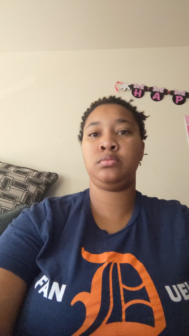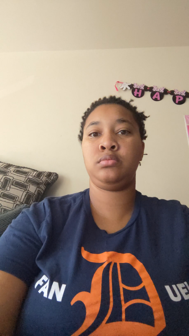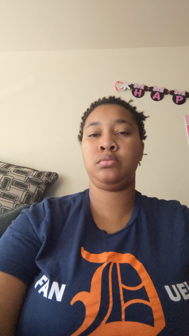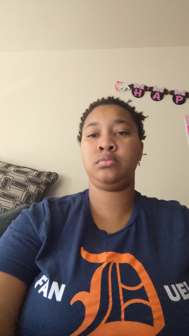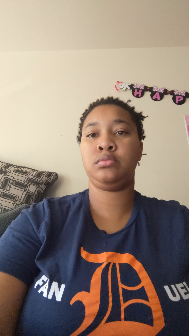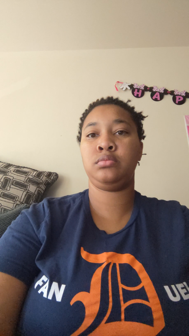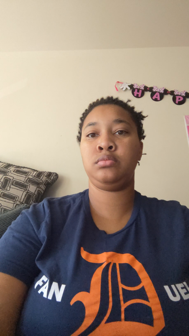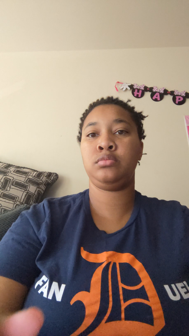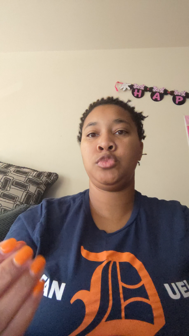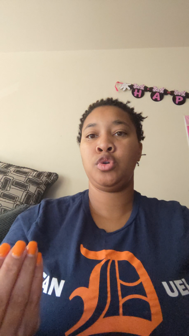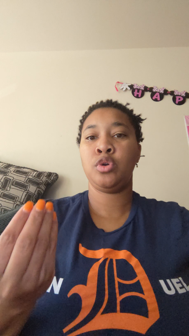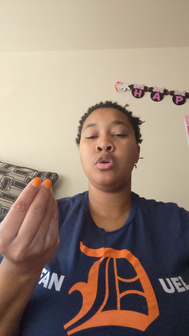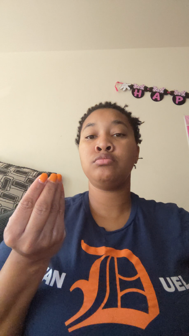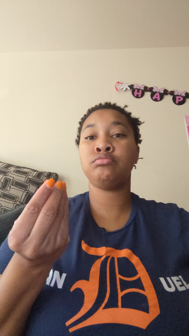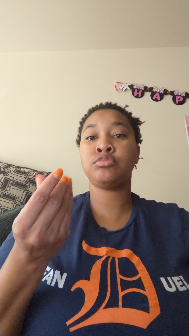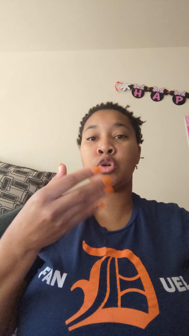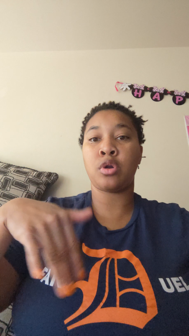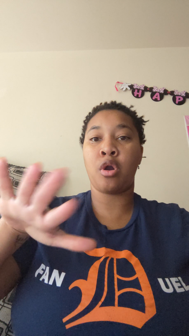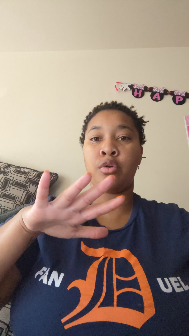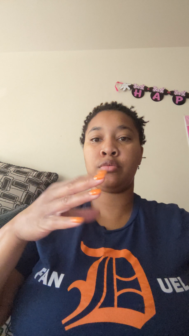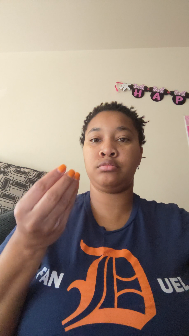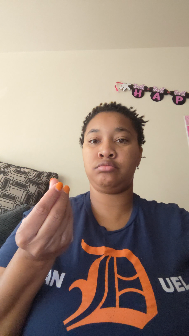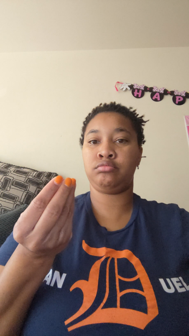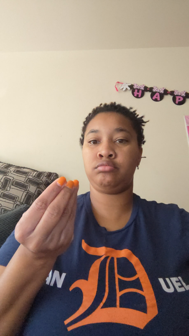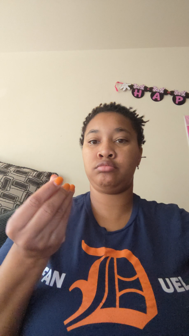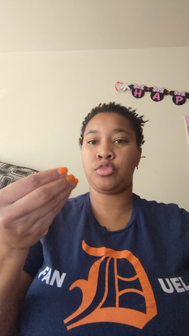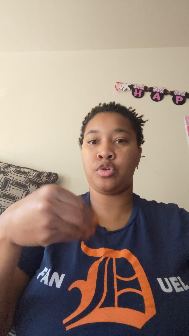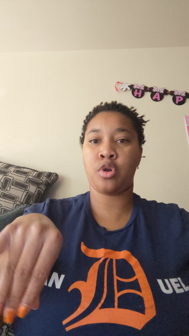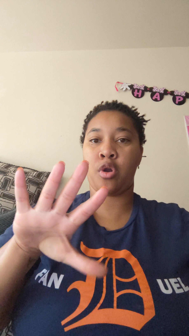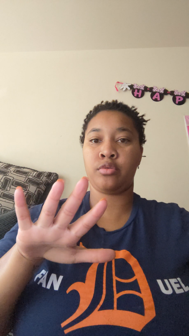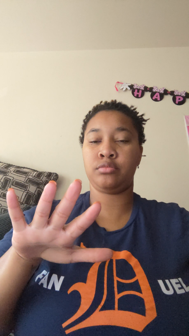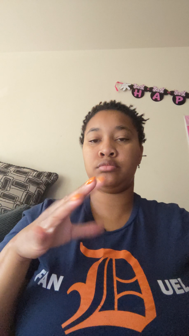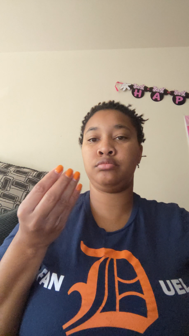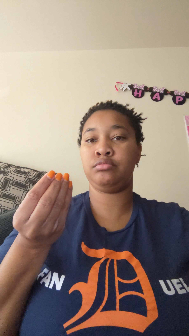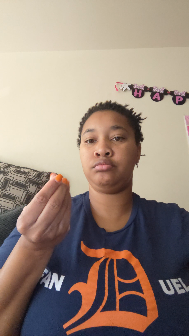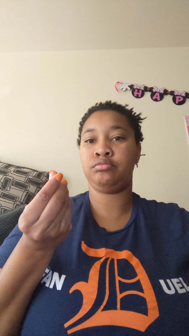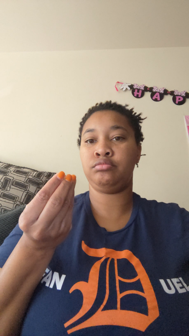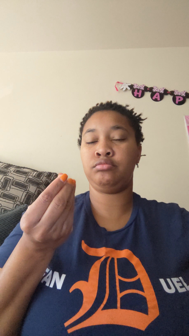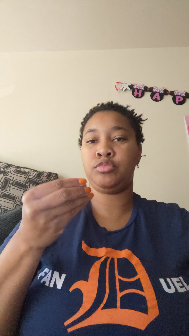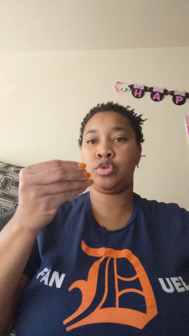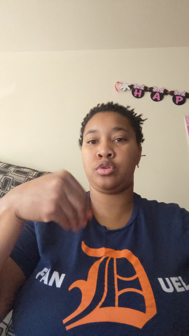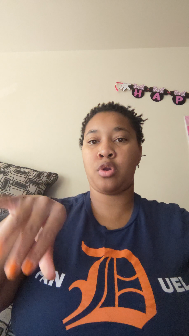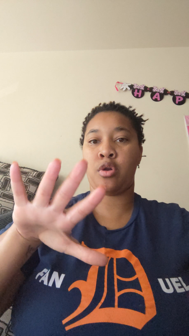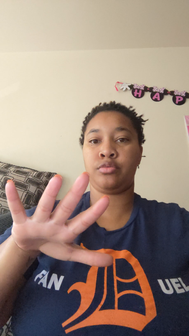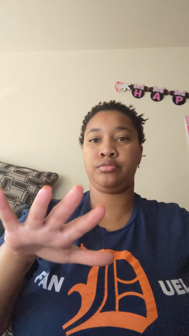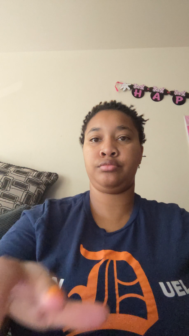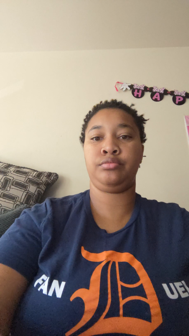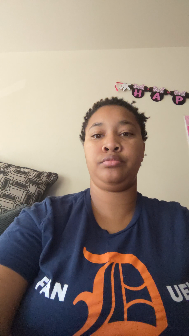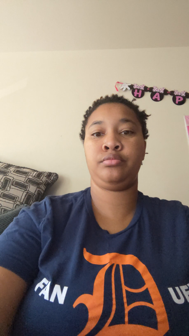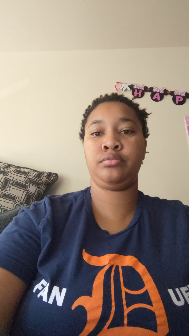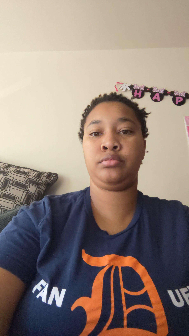garden